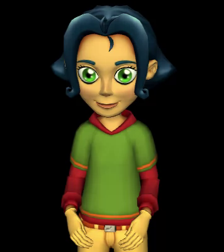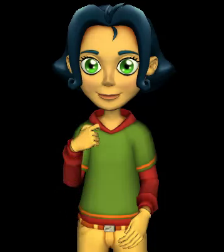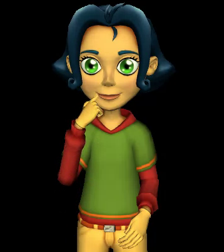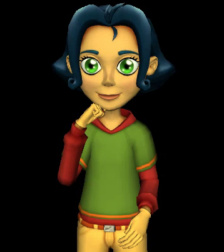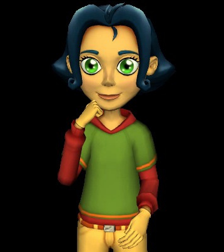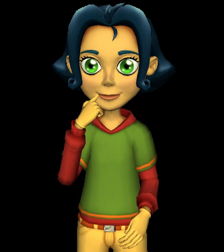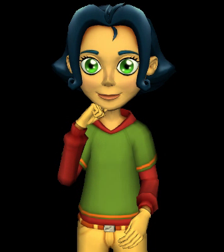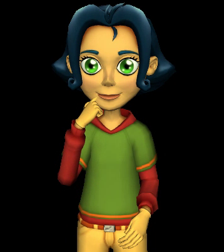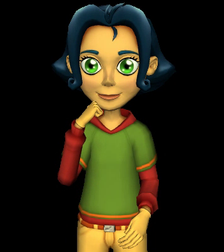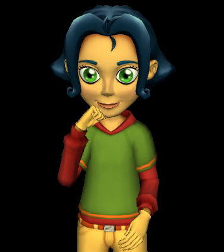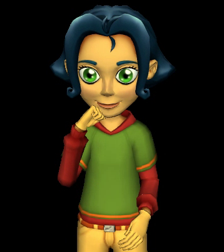طبيب أسنان